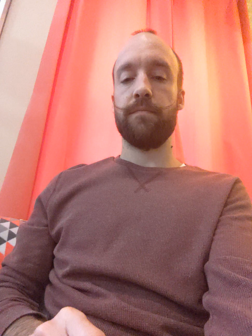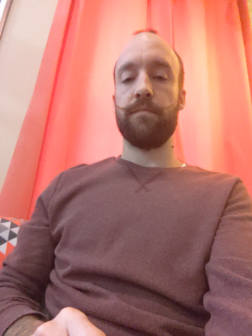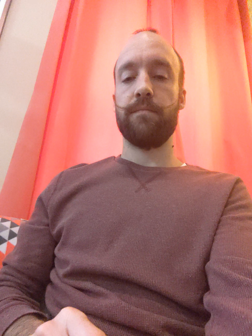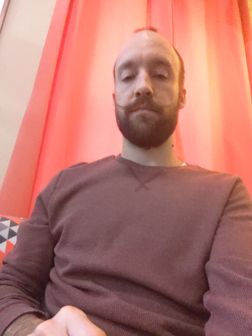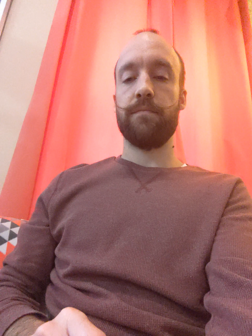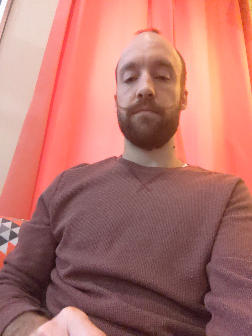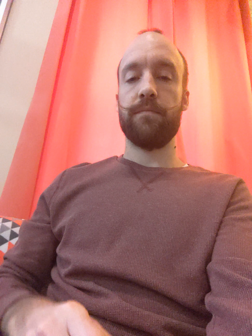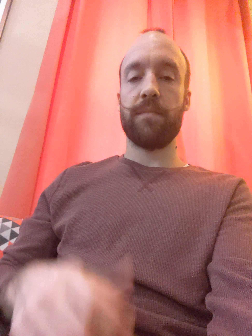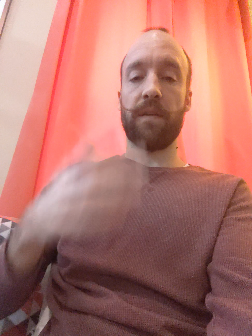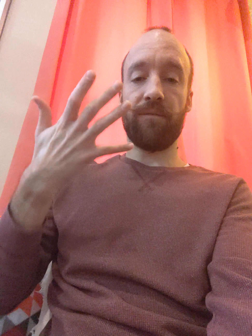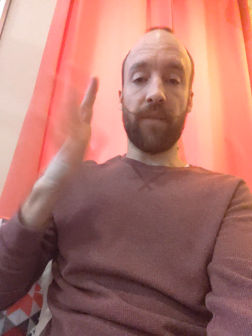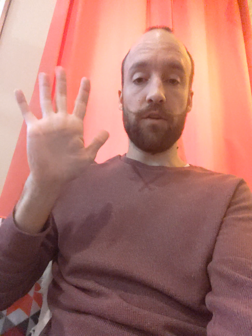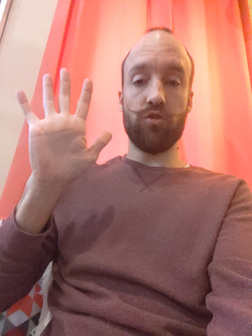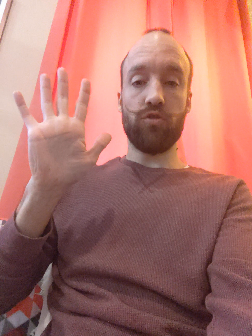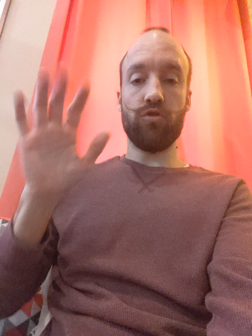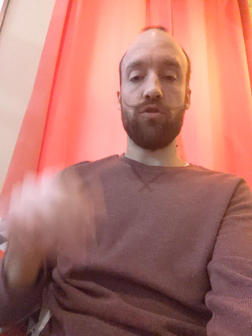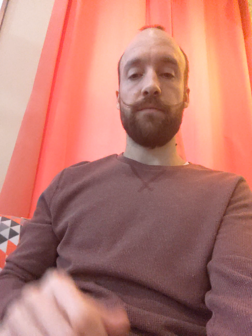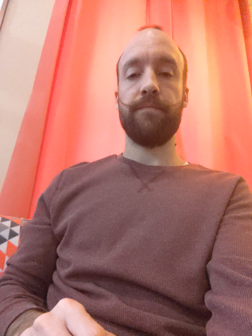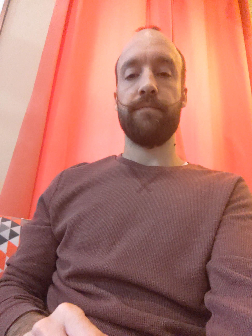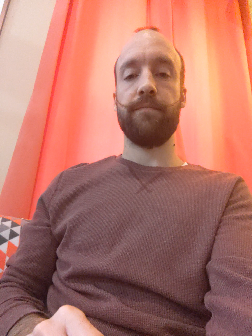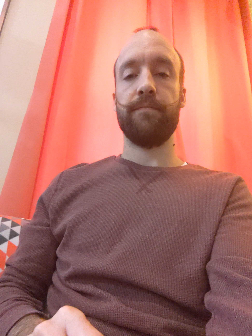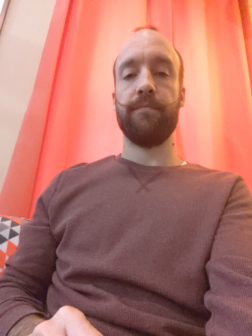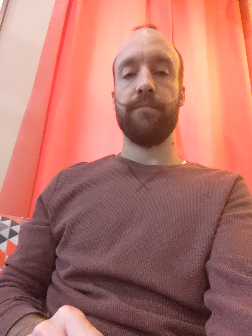finish